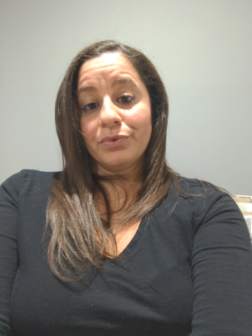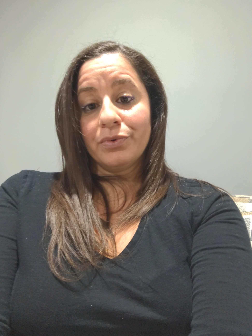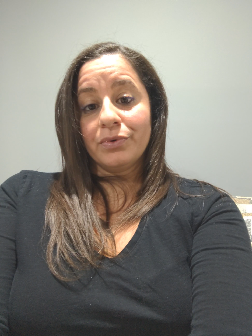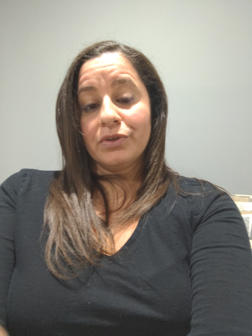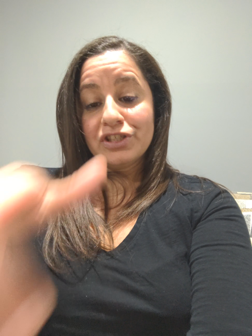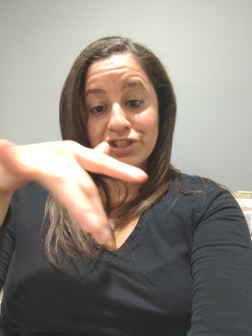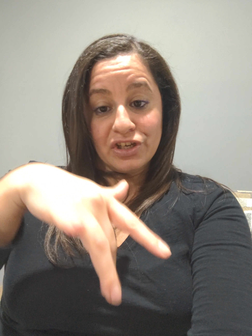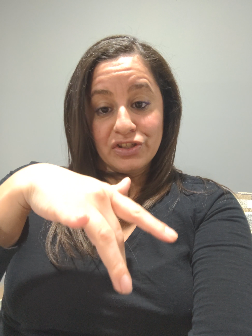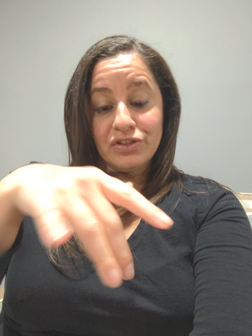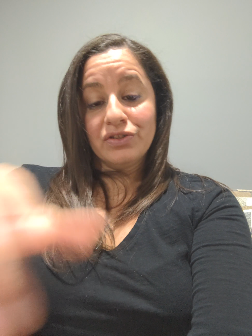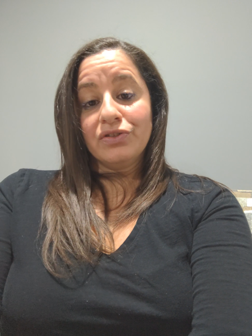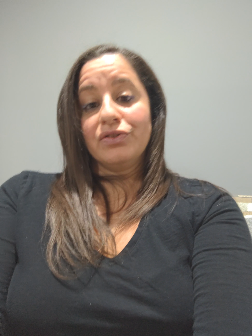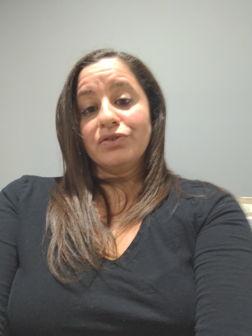touch